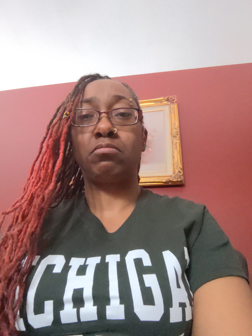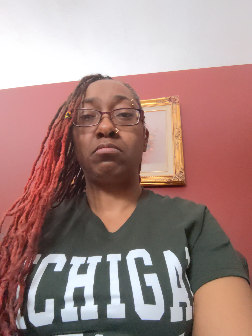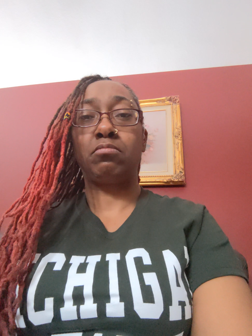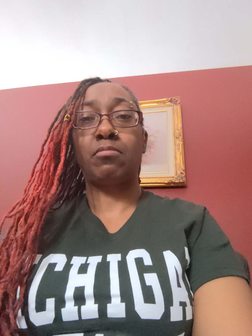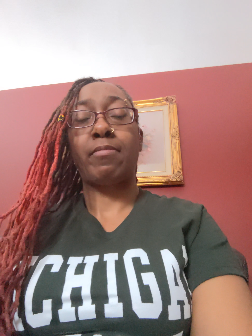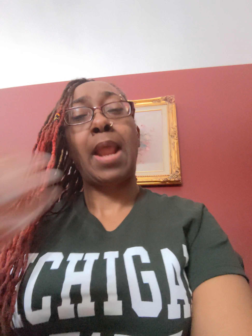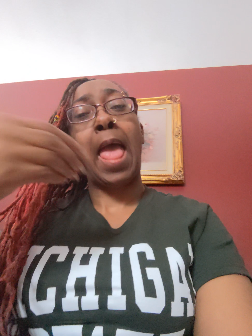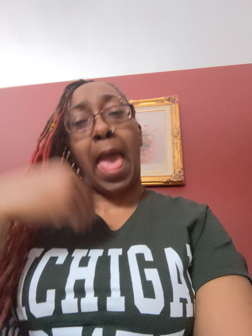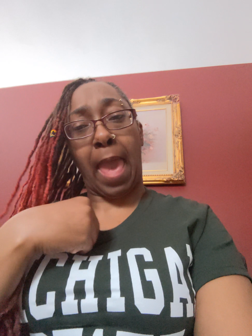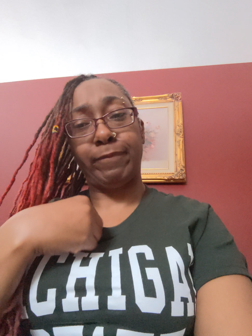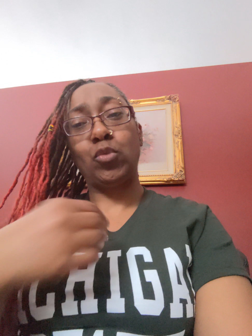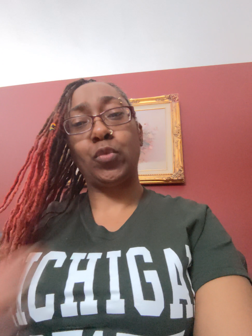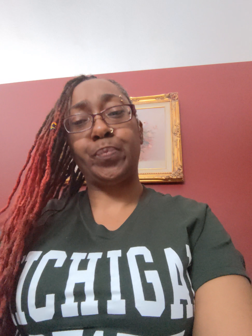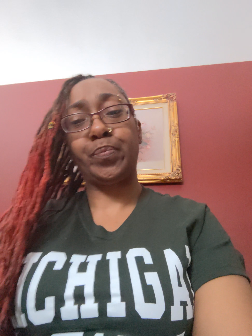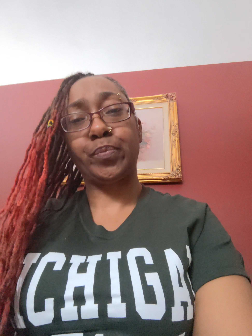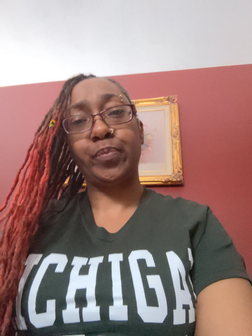have to